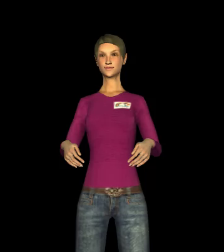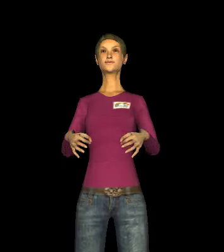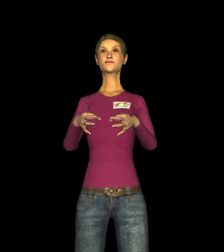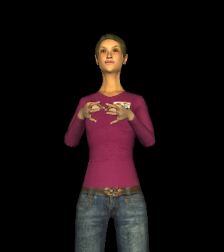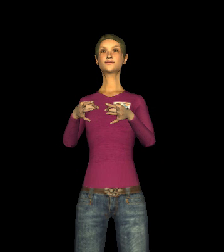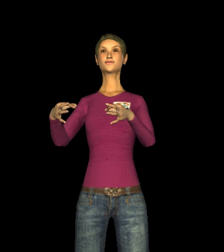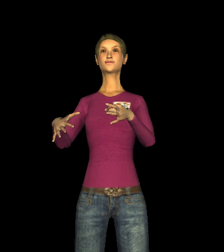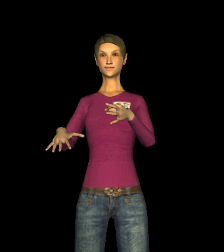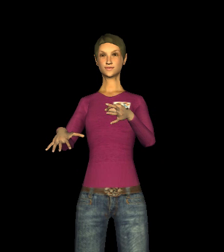نتائج